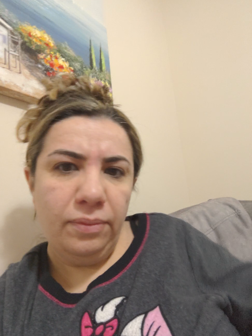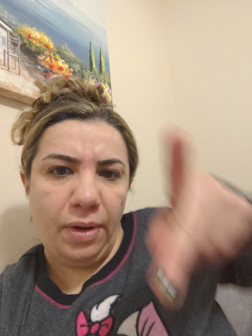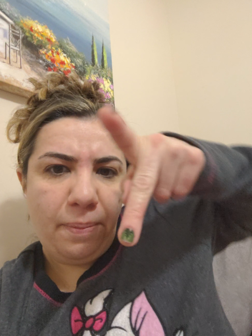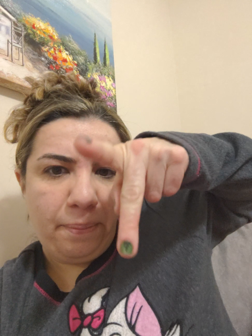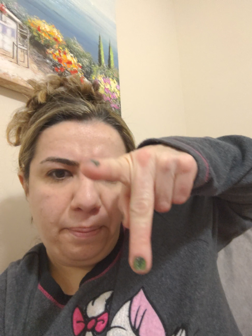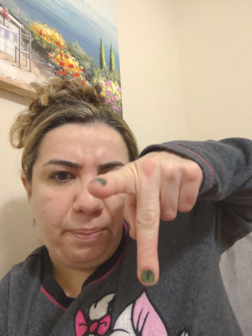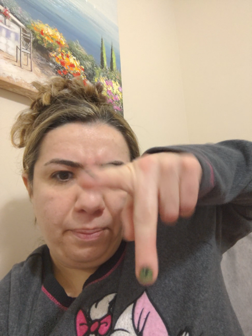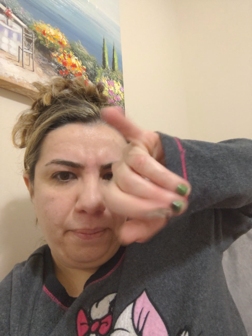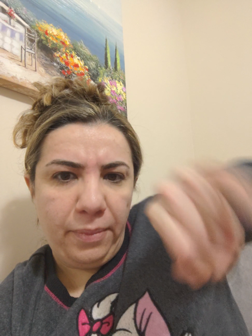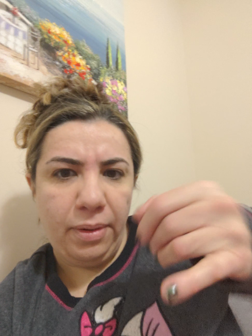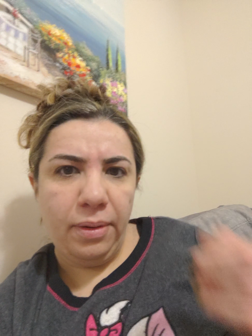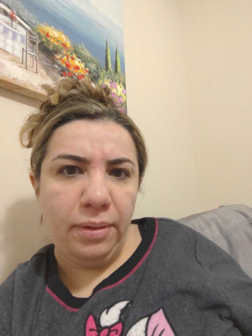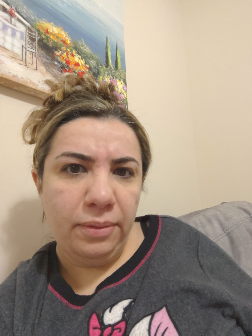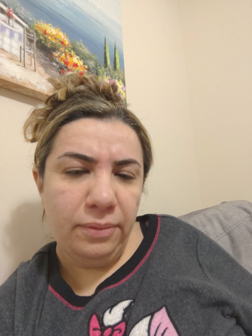pajamas